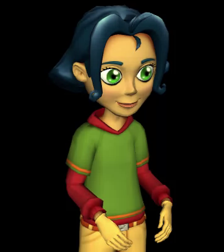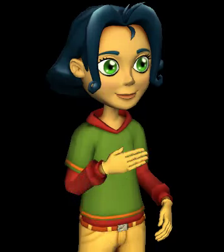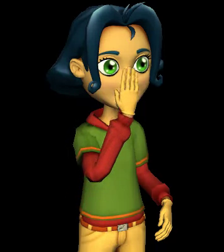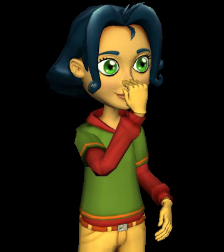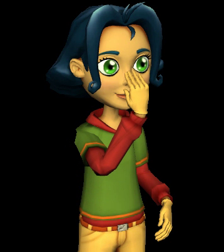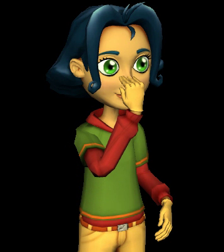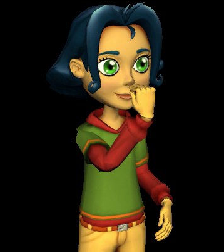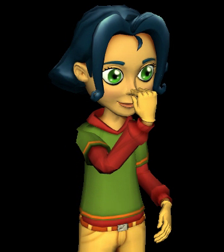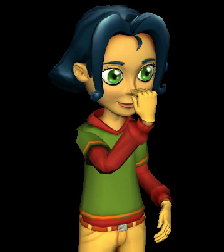فبراير